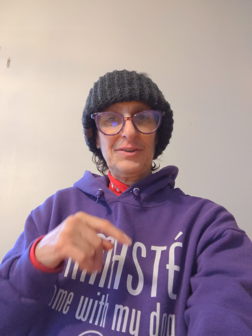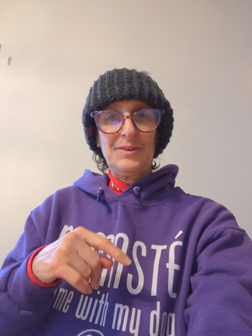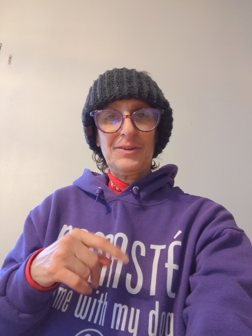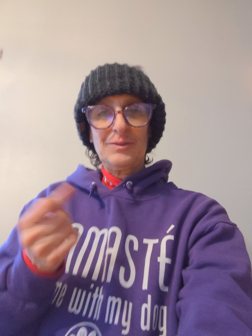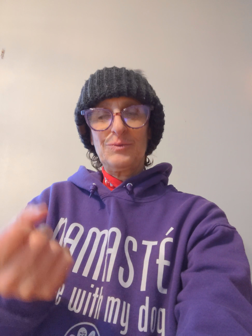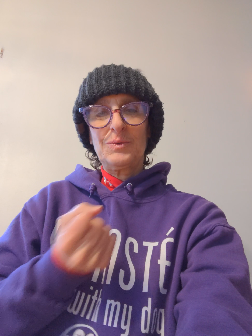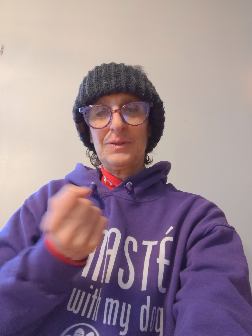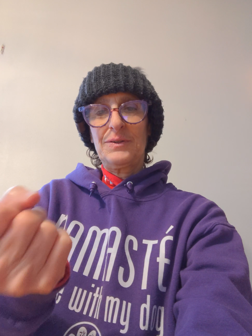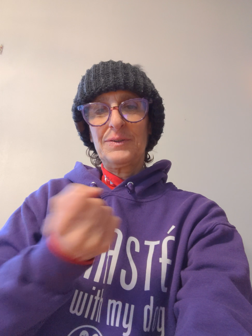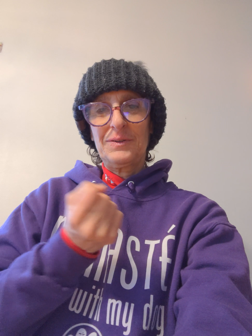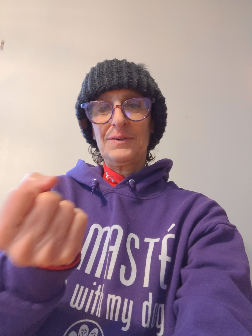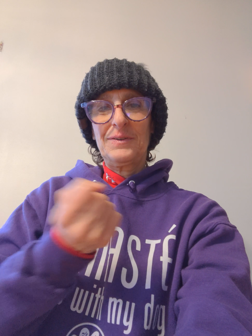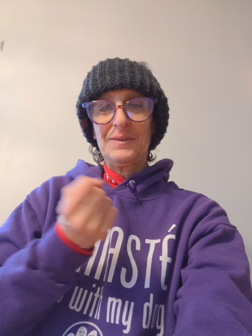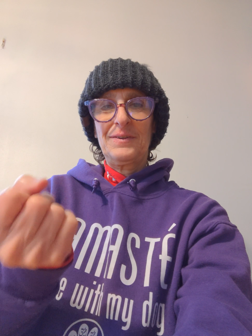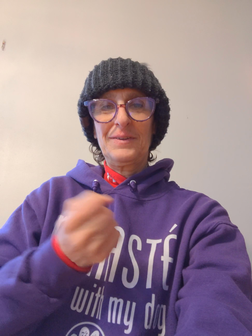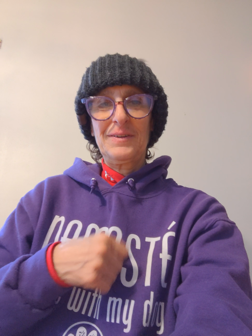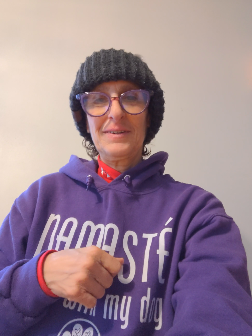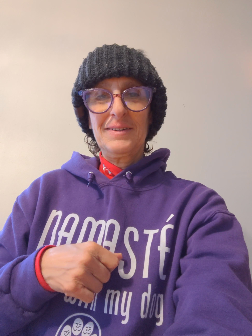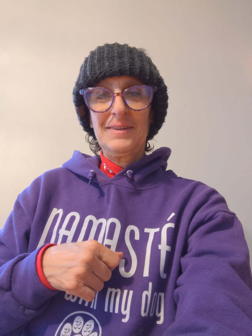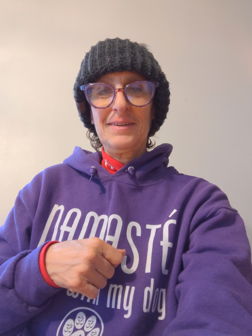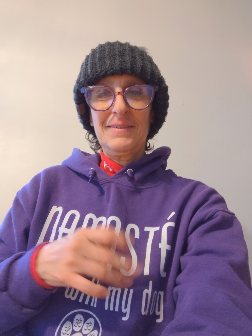drawer